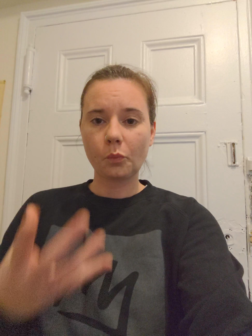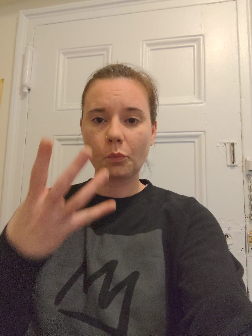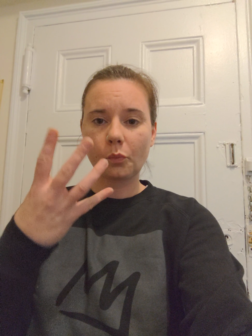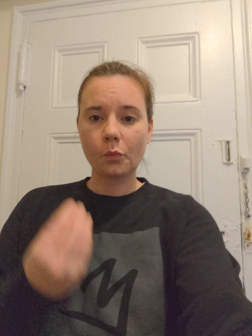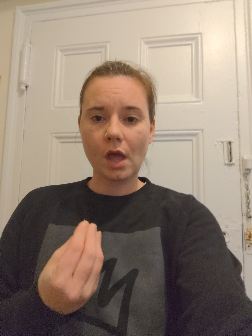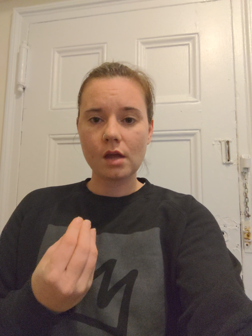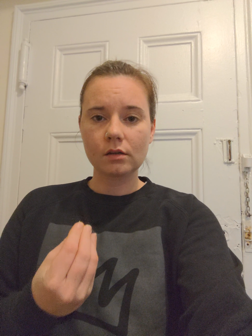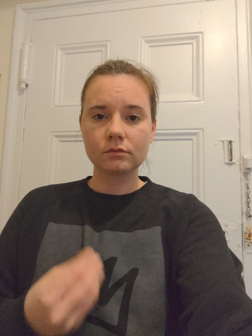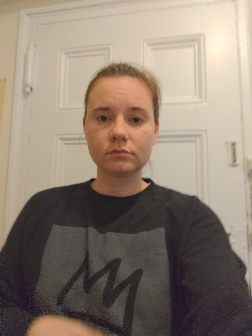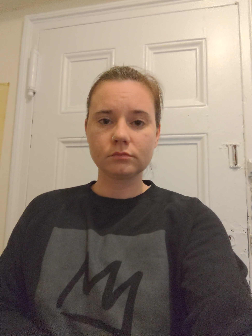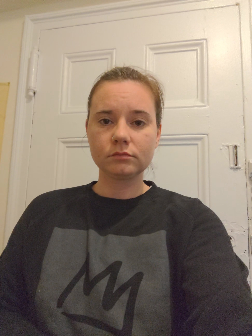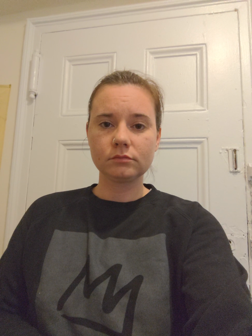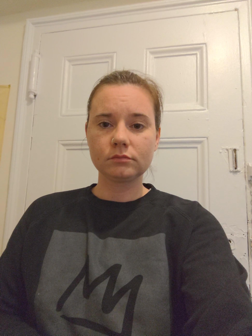wet